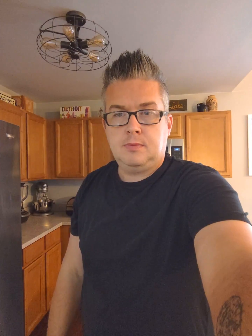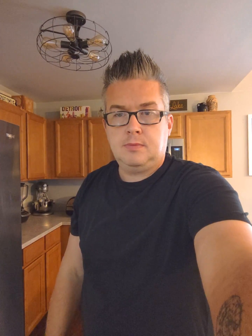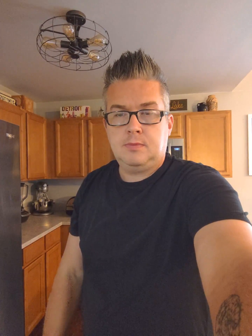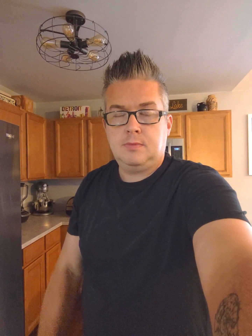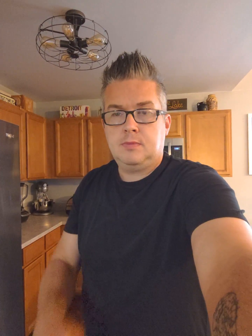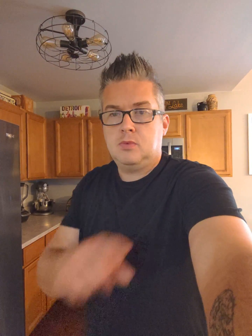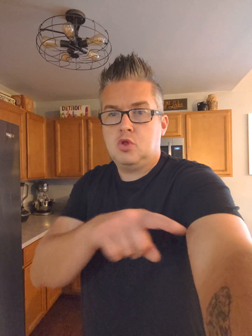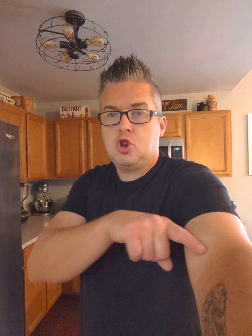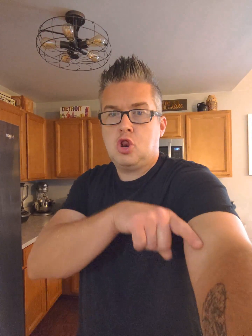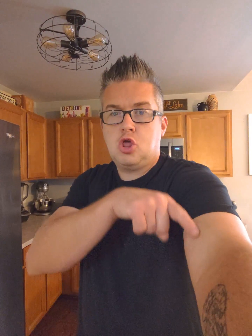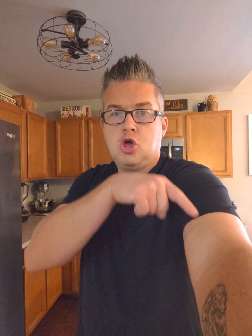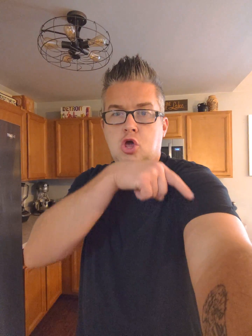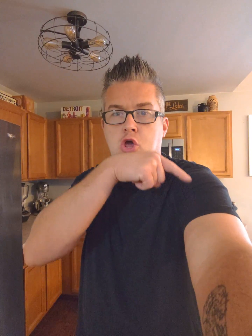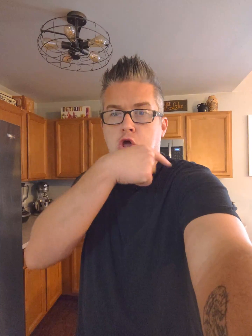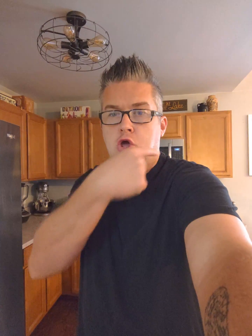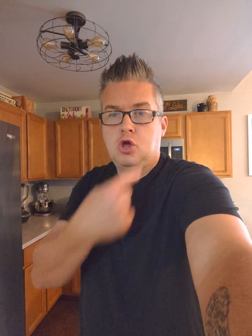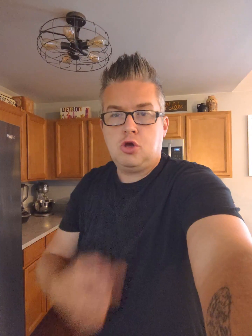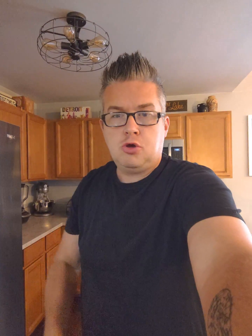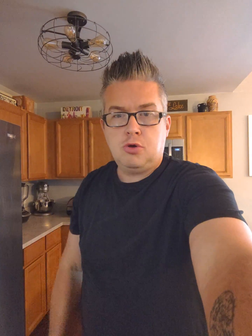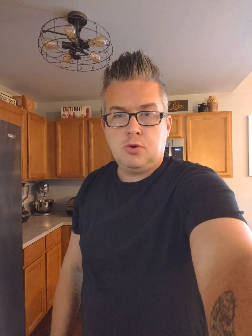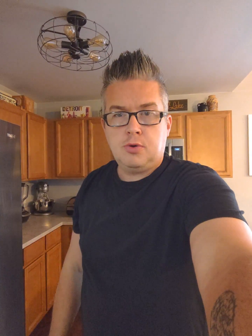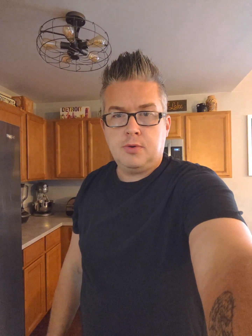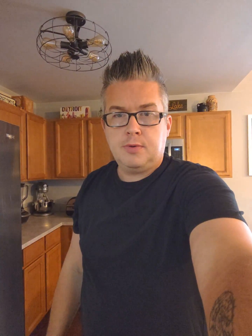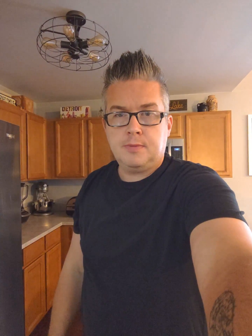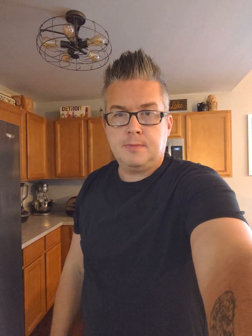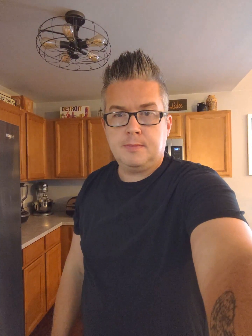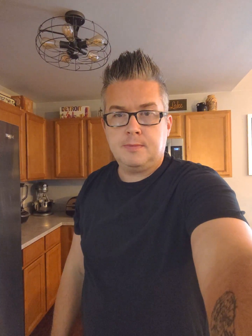long